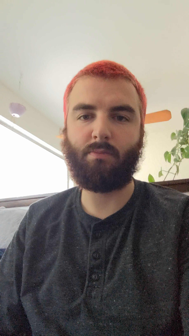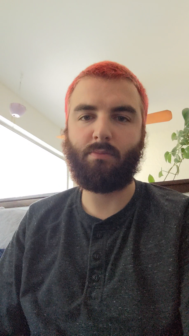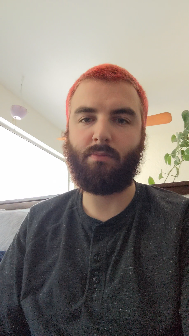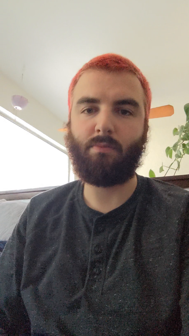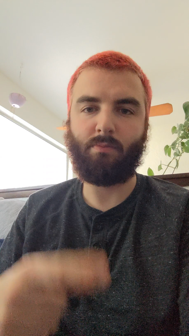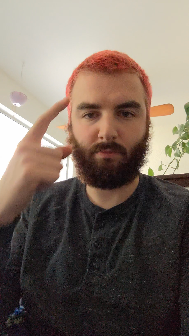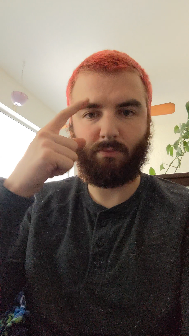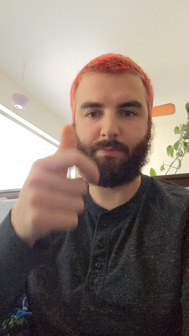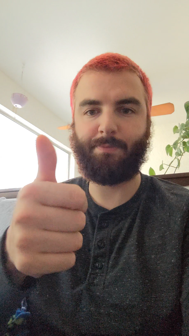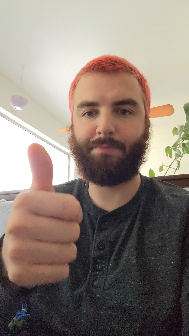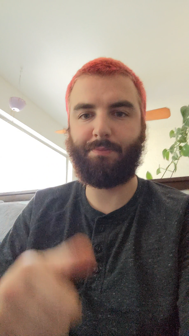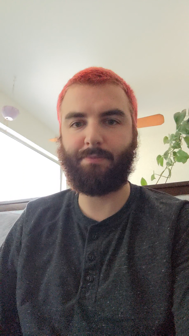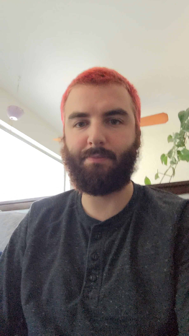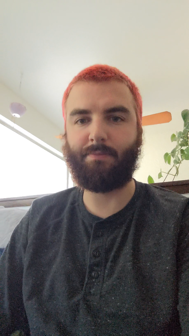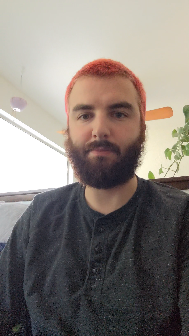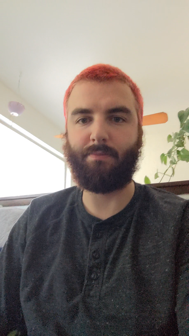dime